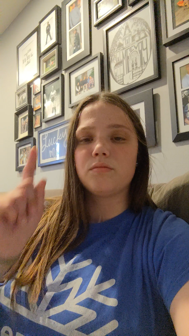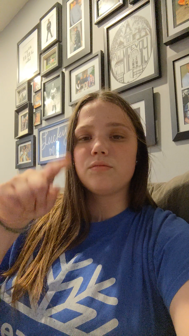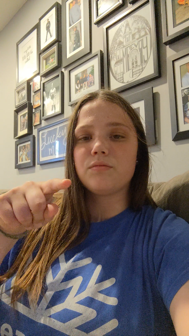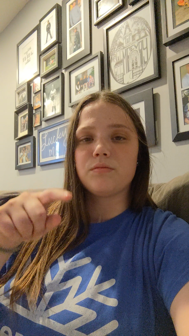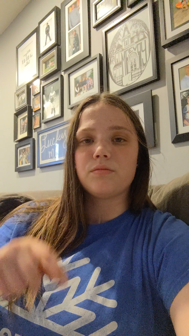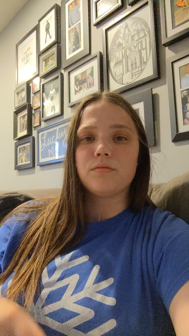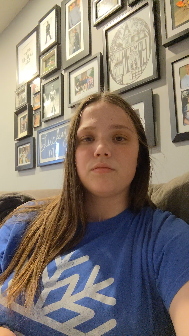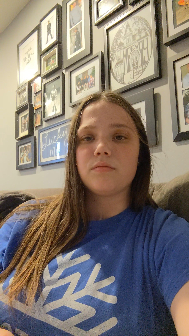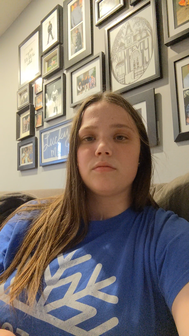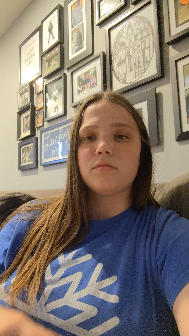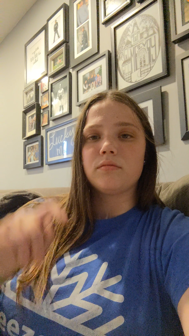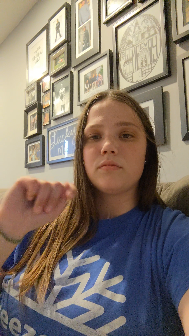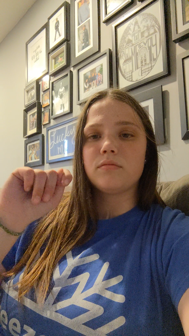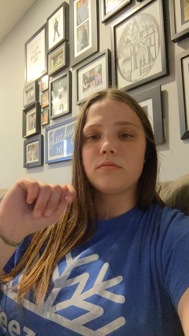bathroom